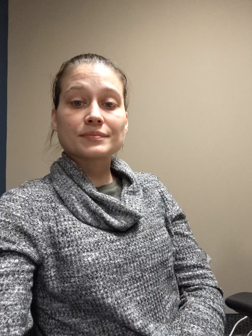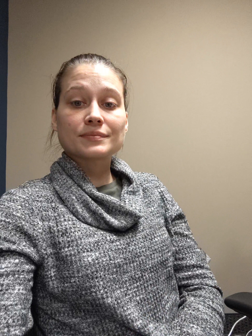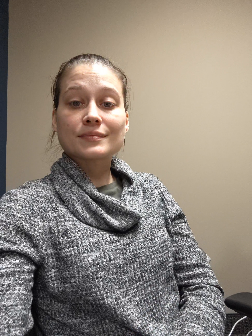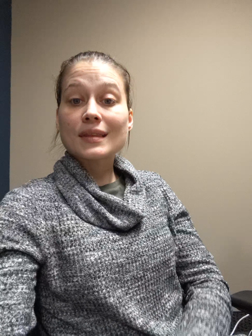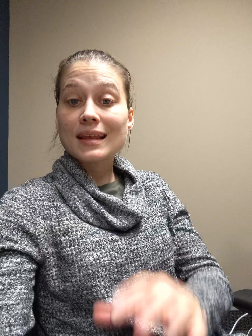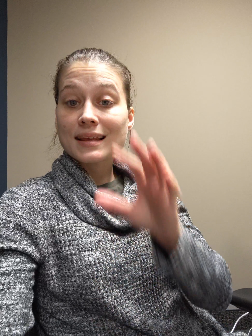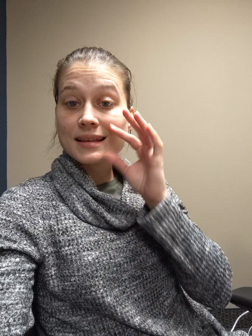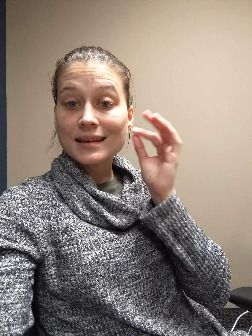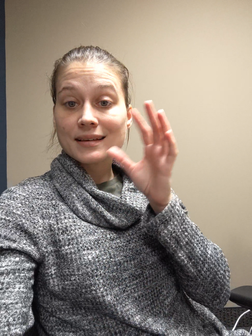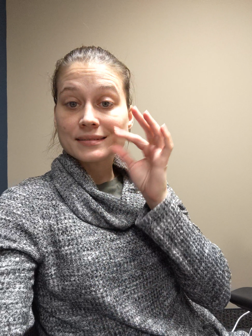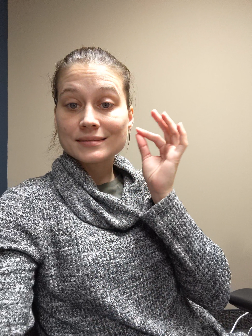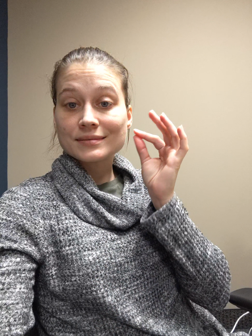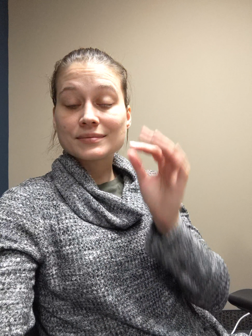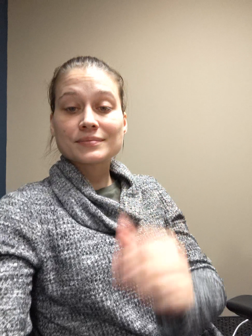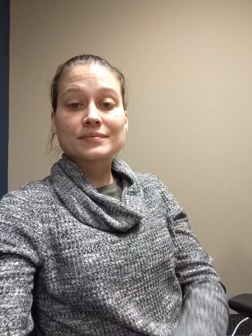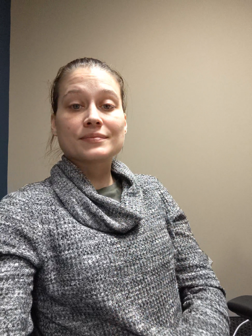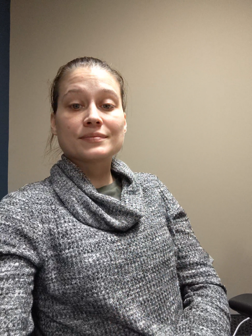cat